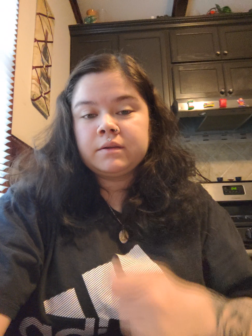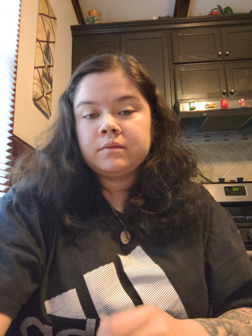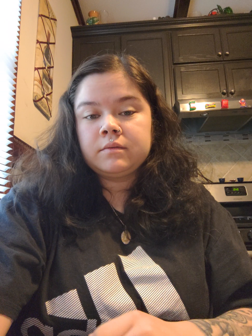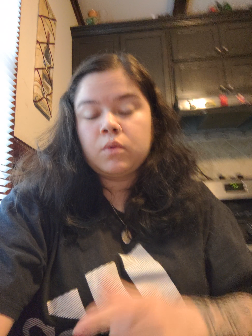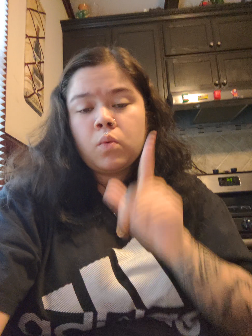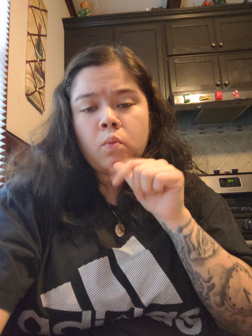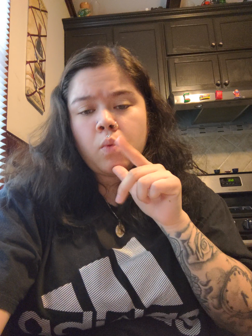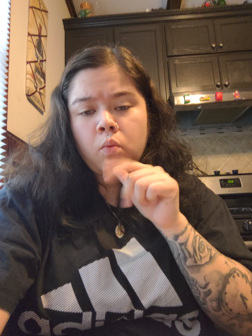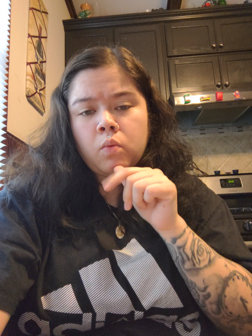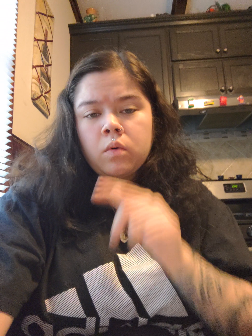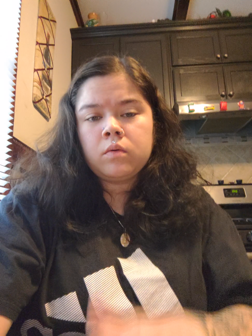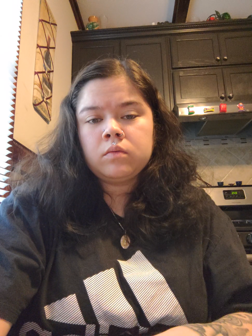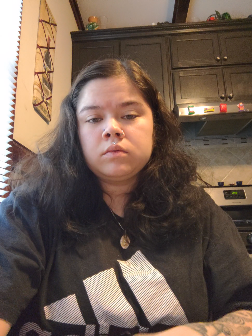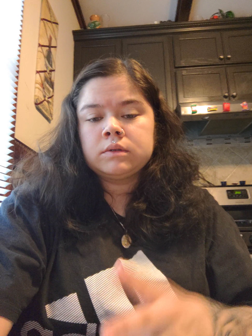who